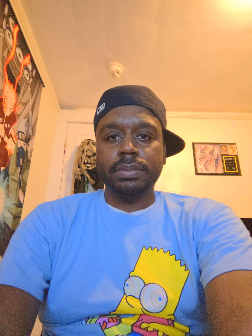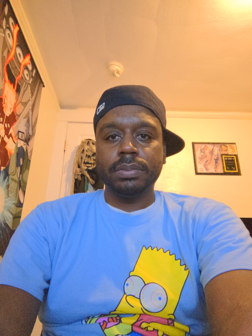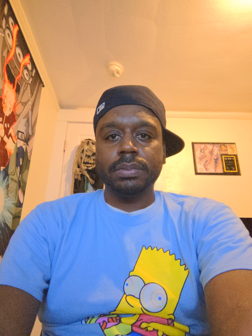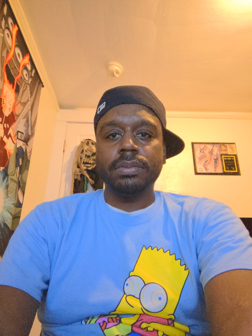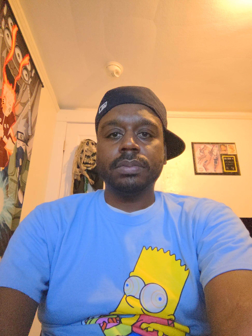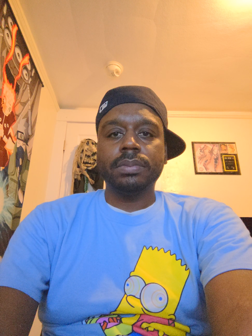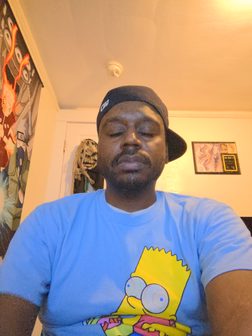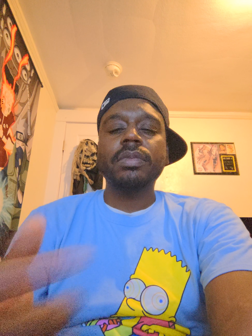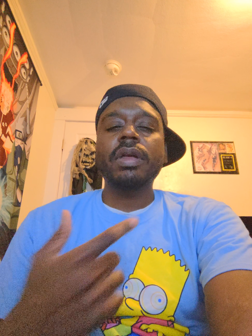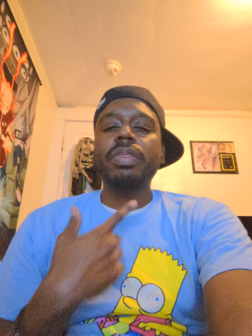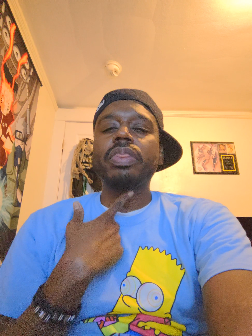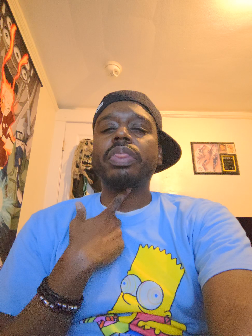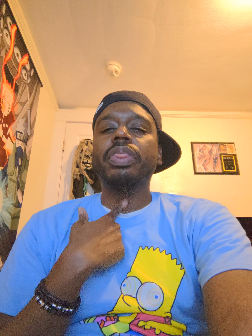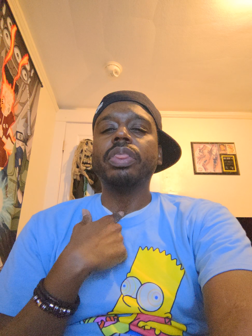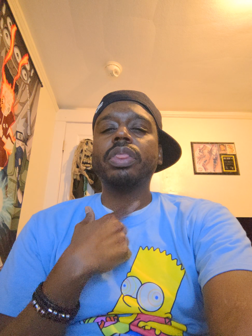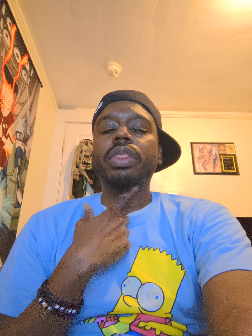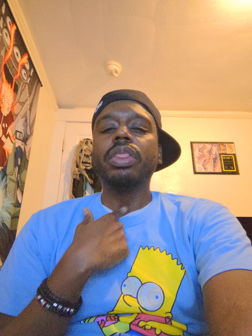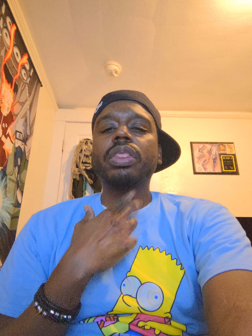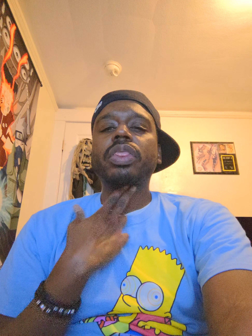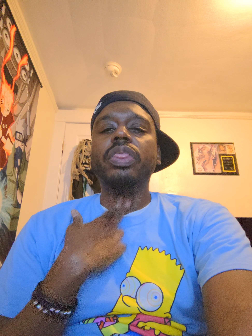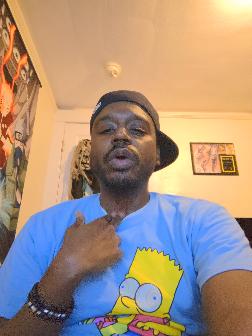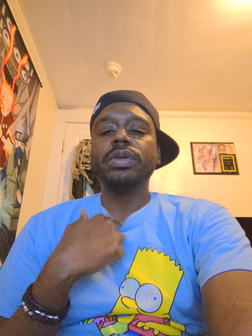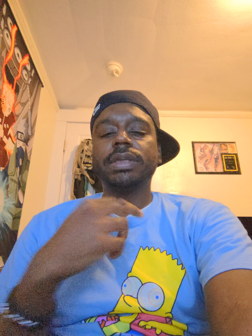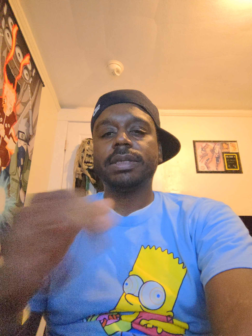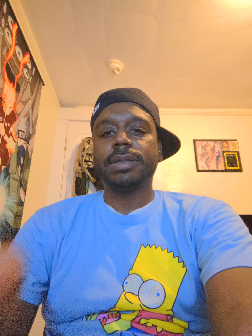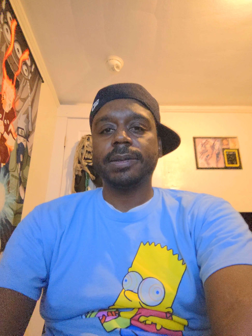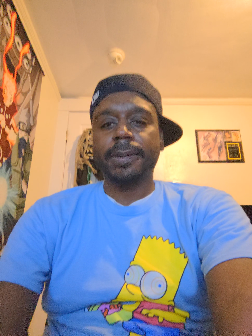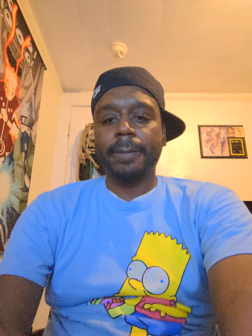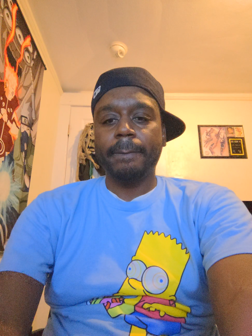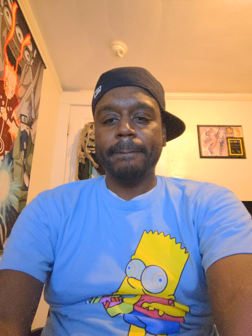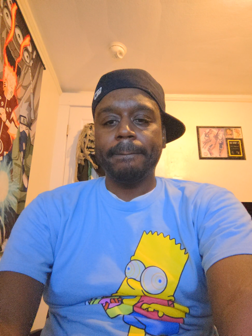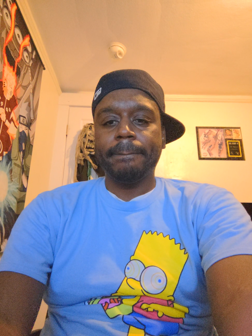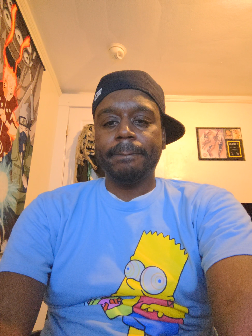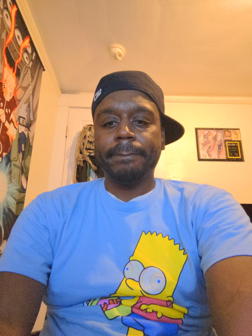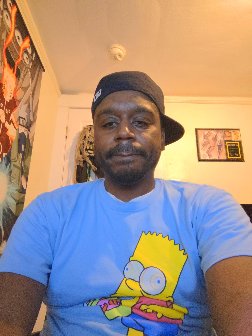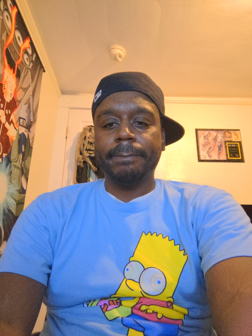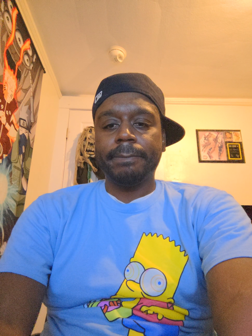thirsty